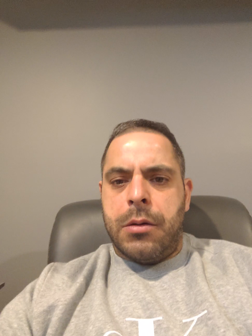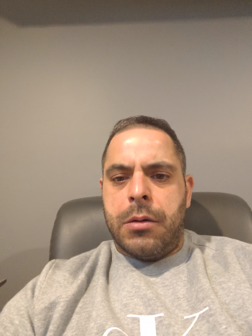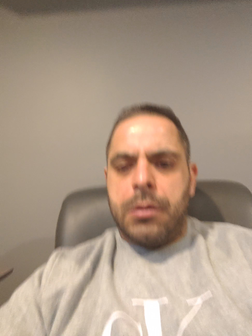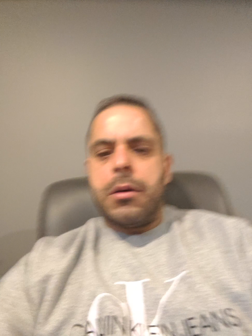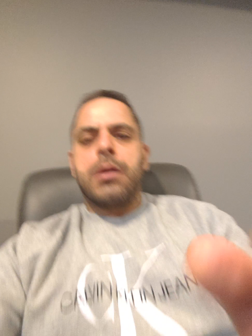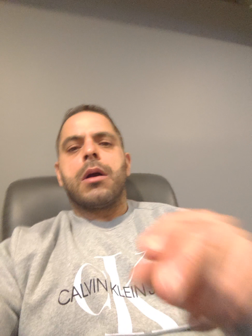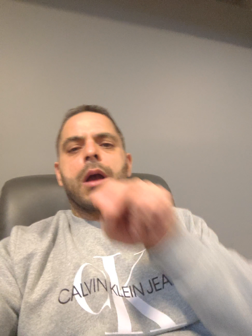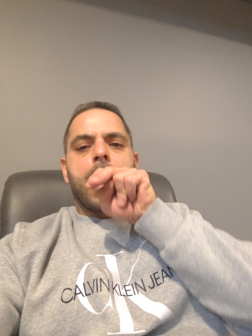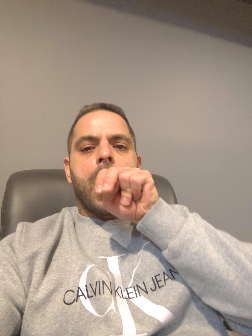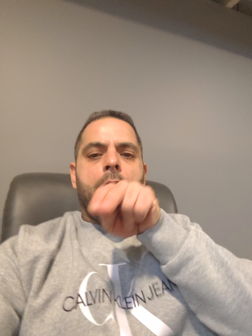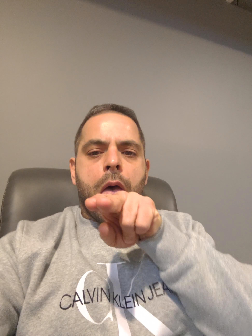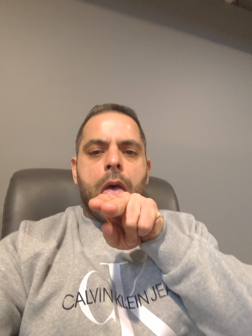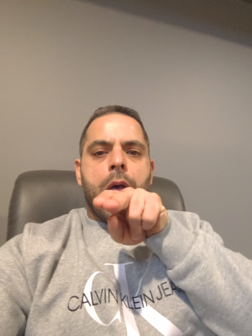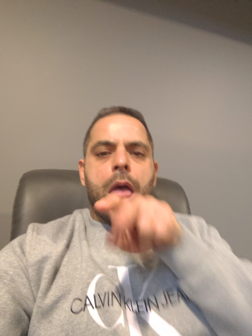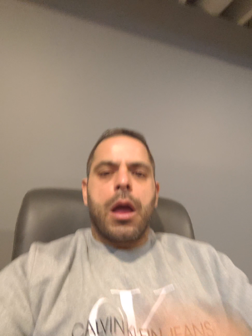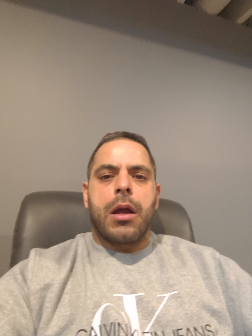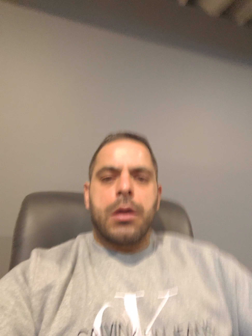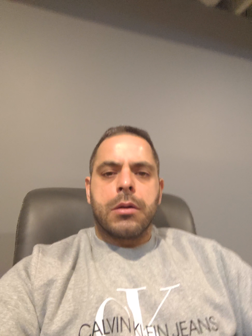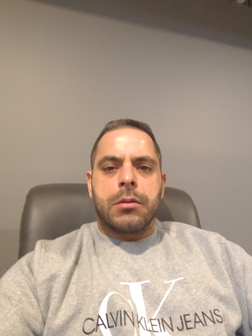tongue